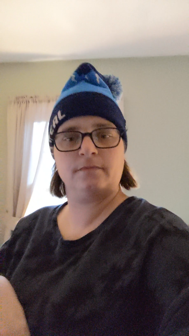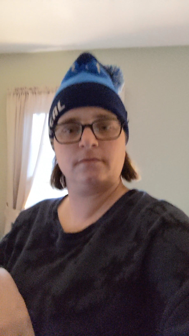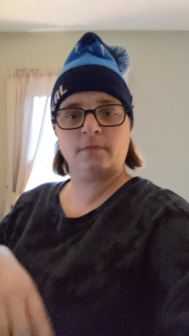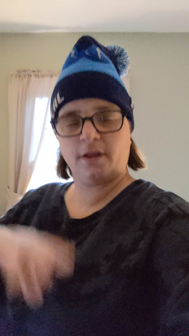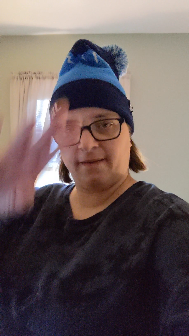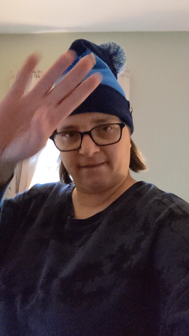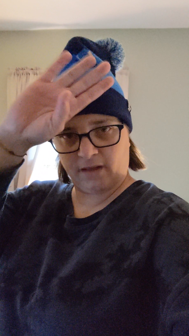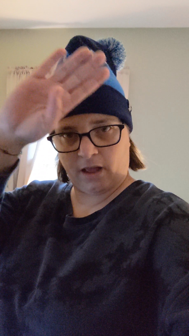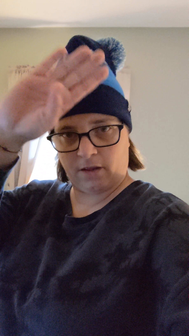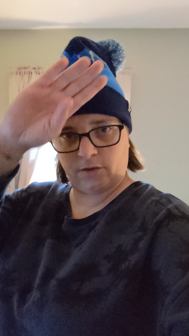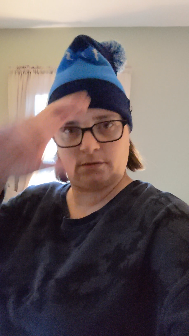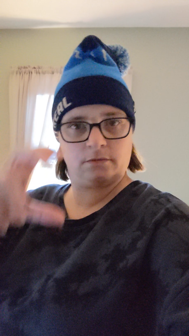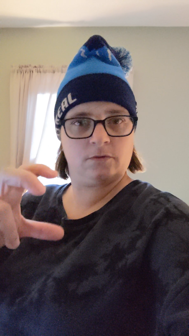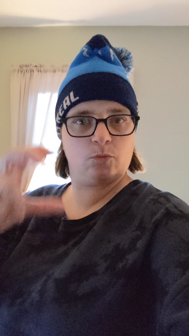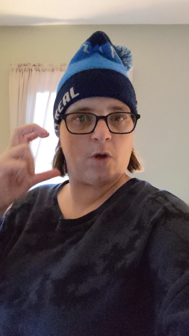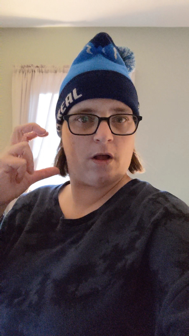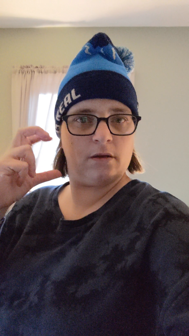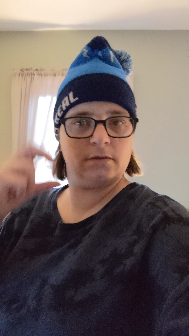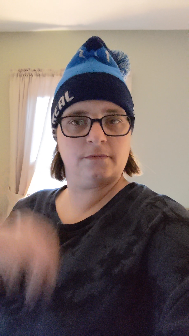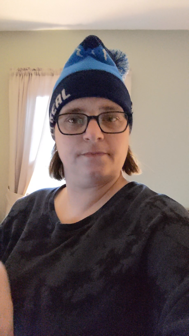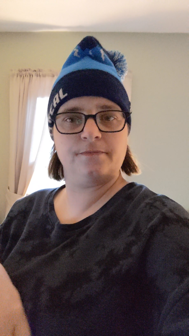fire truck